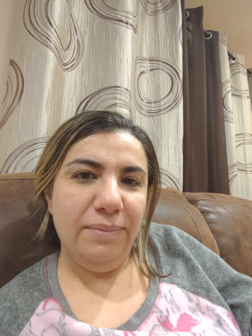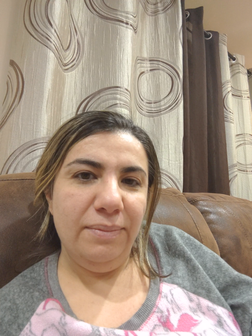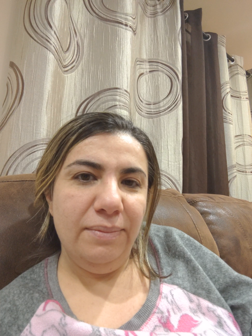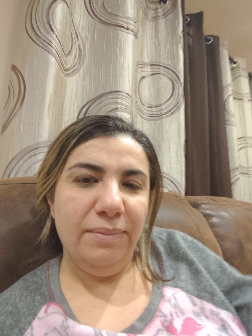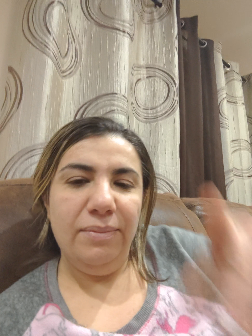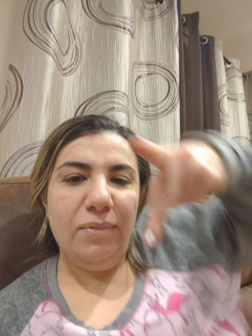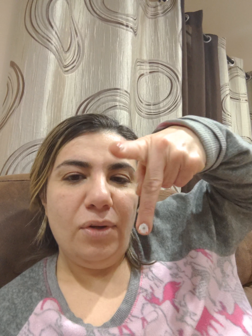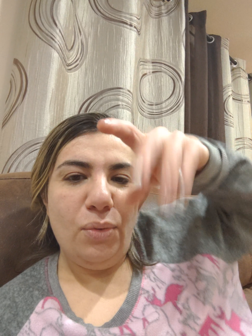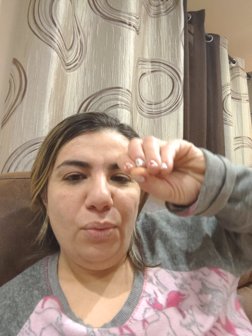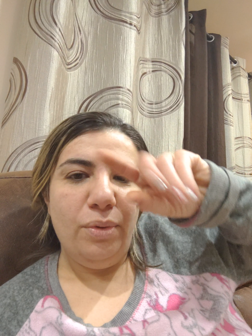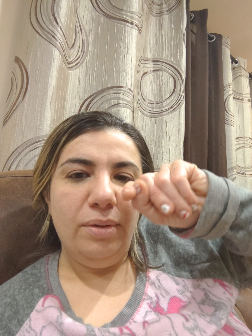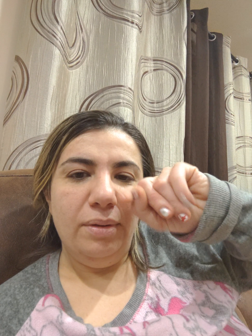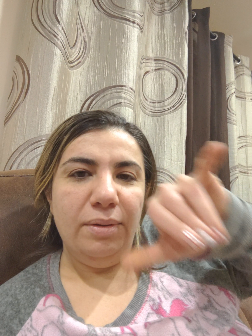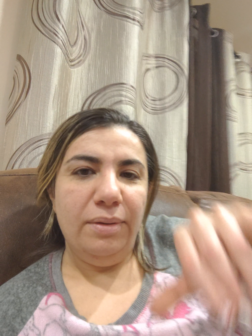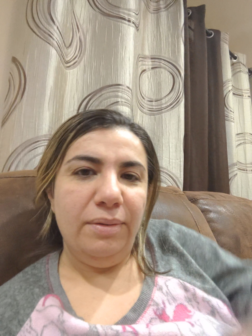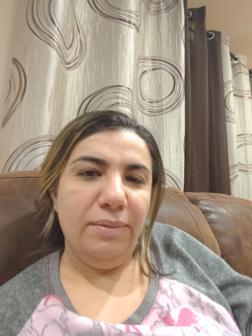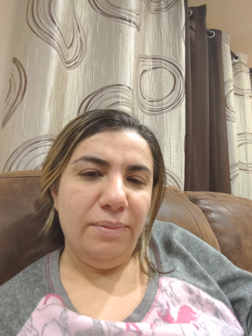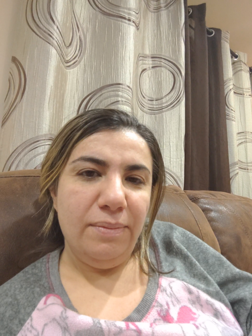potty